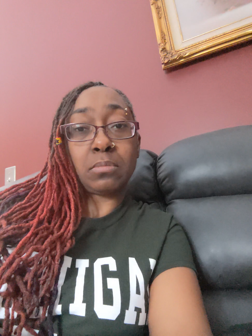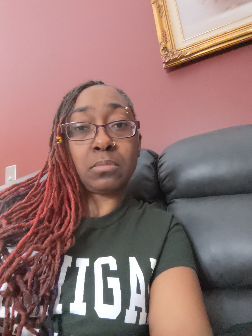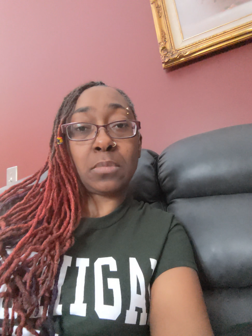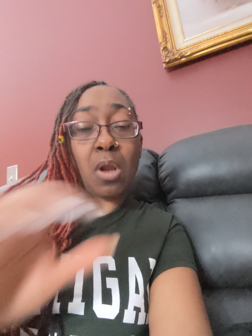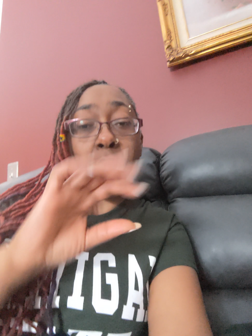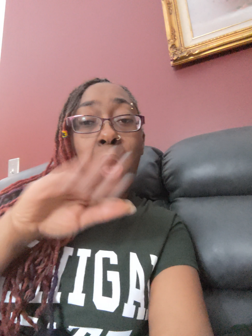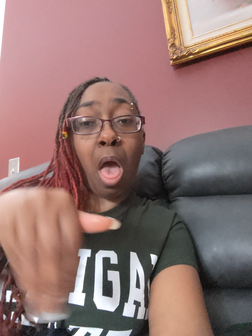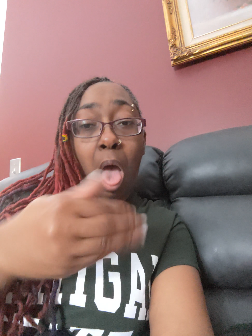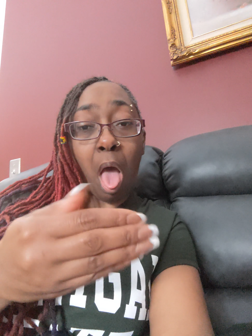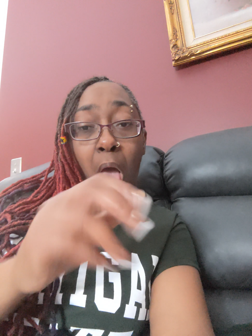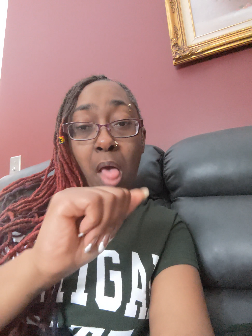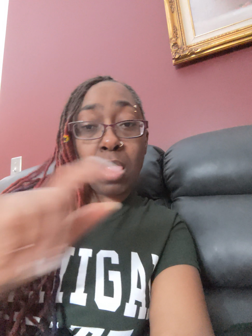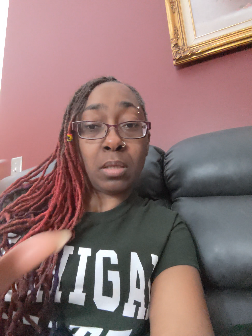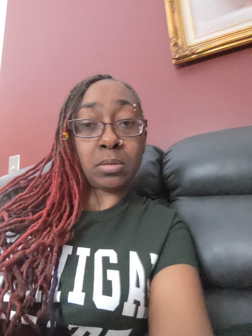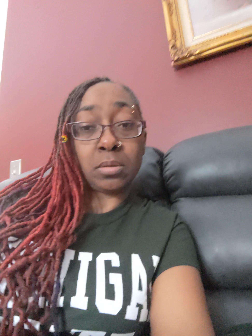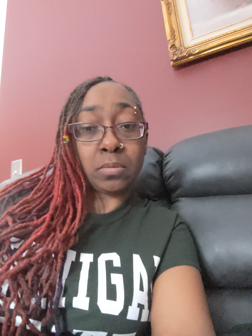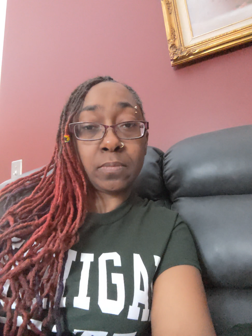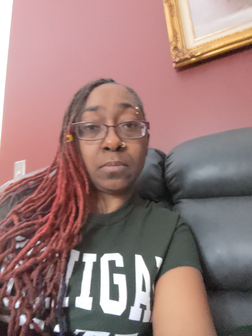all